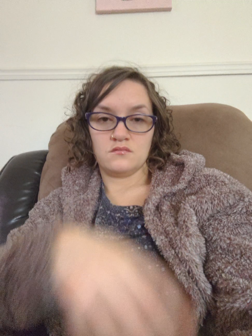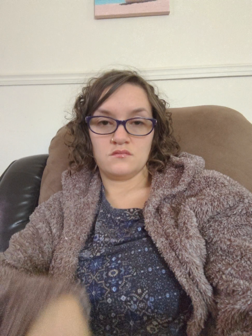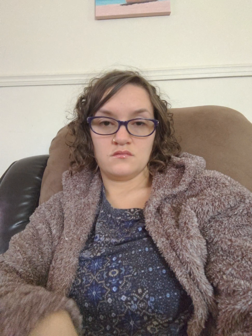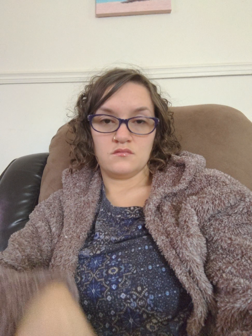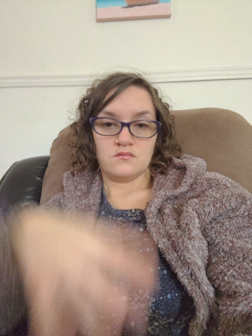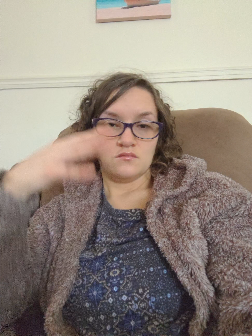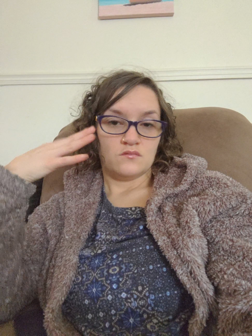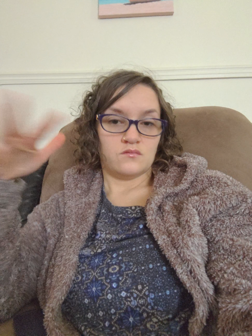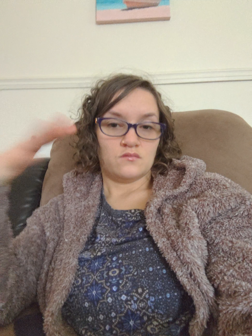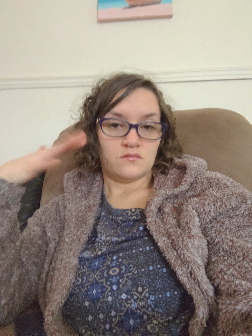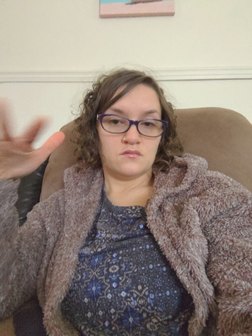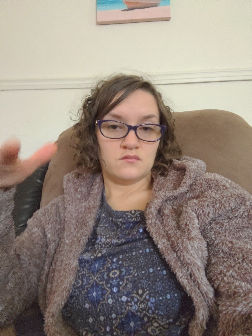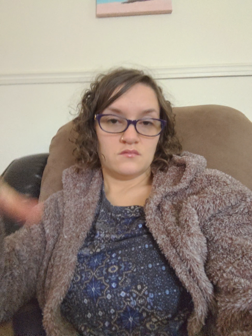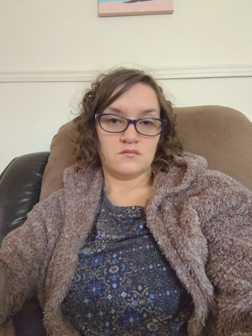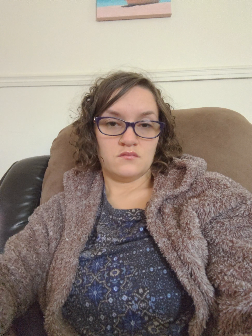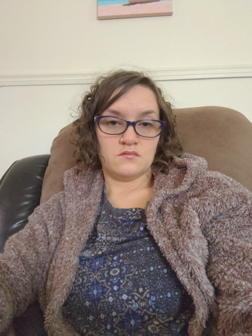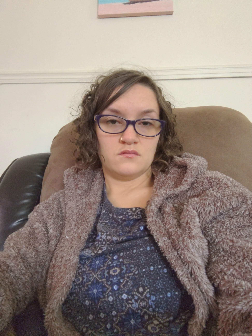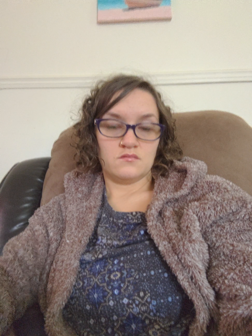noisy